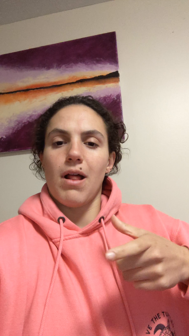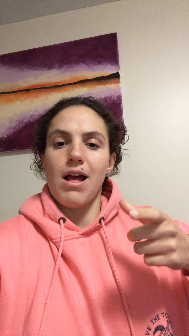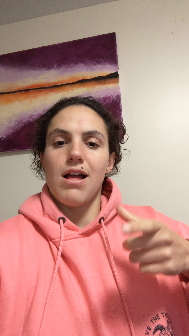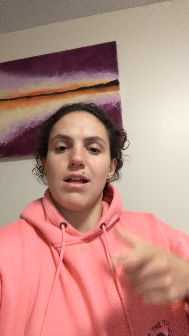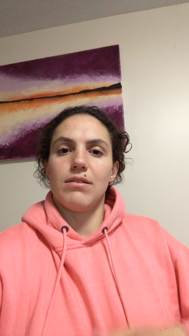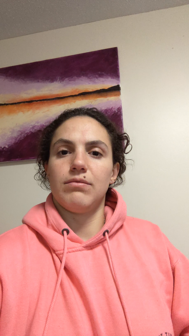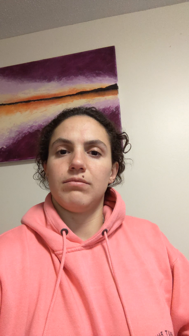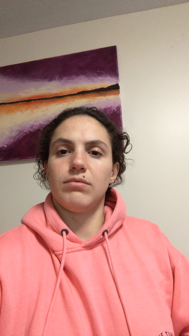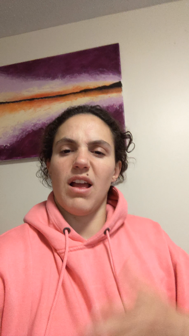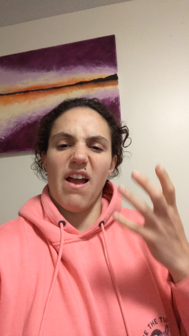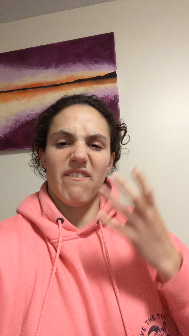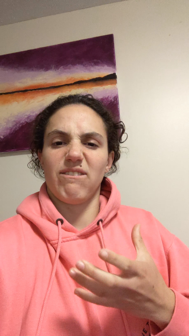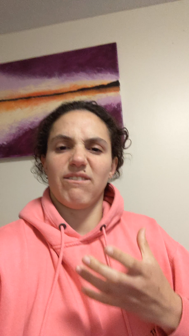heavy